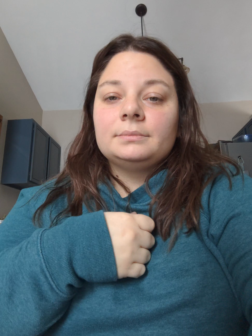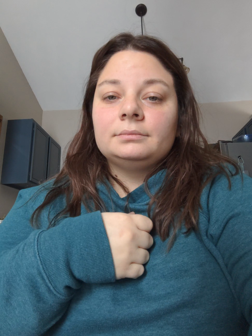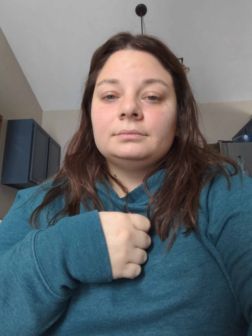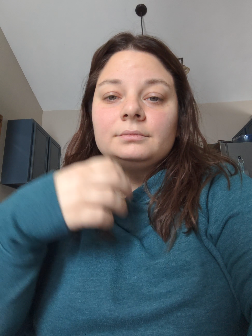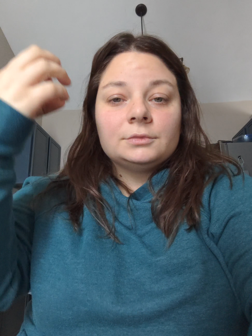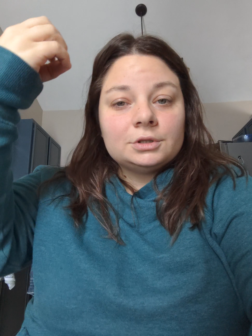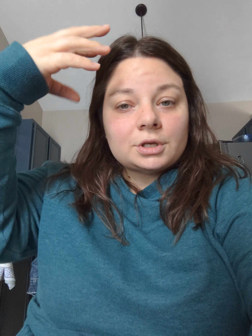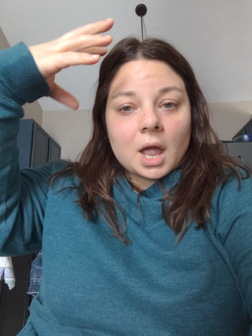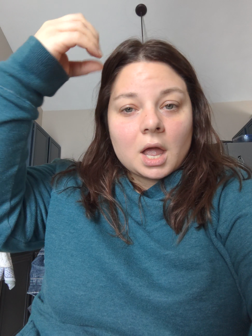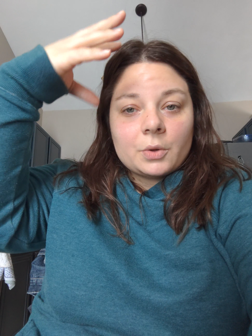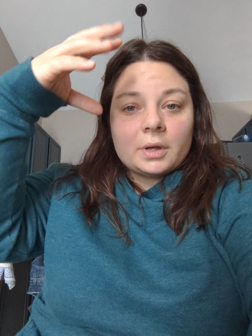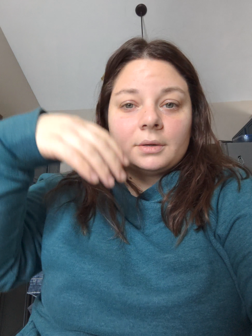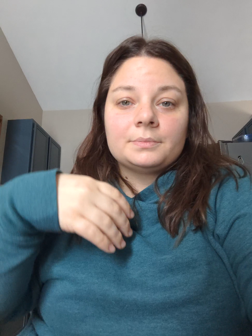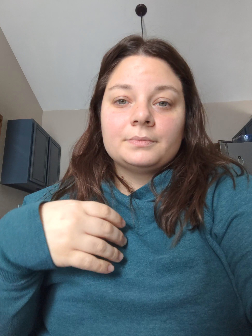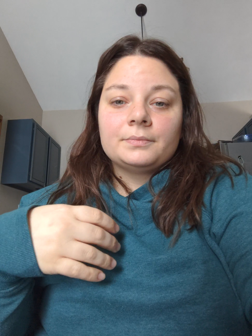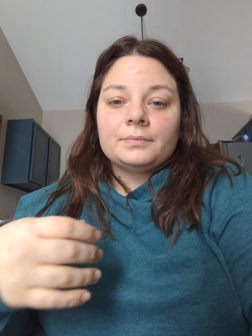shower